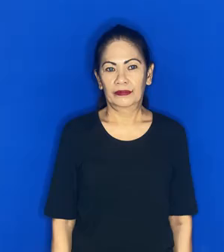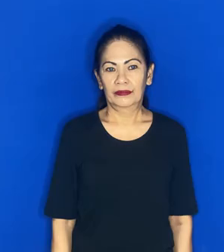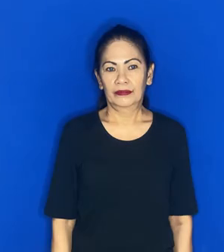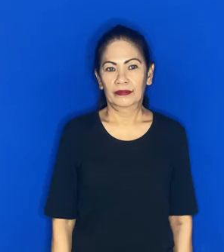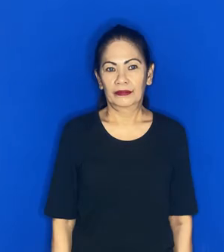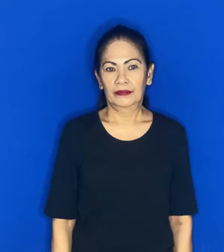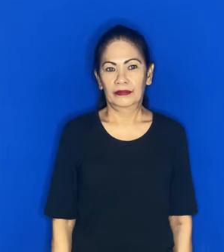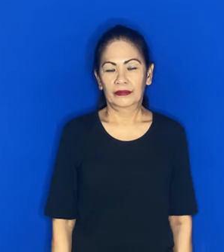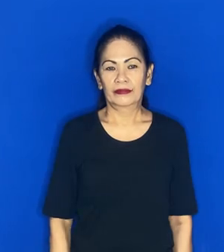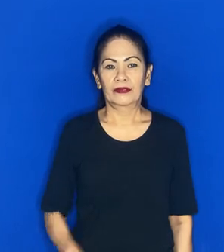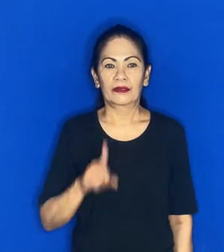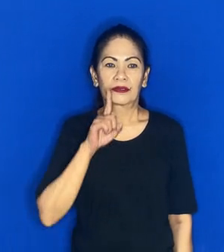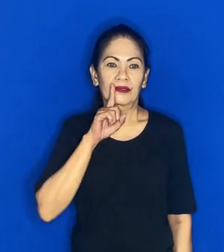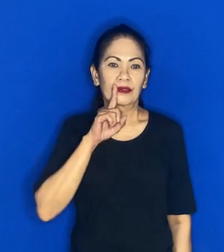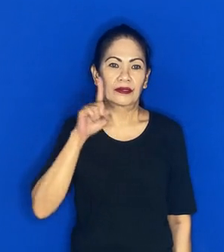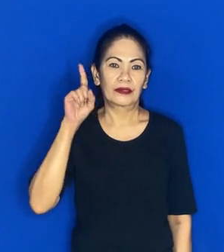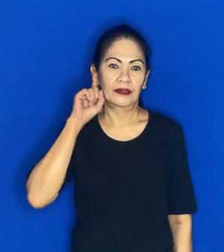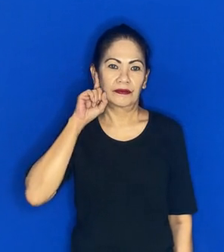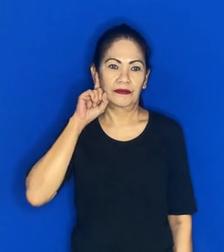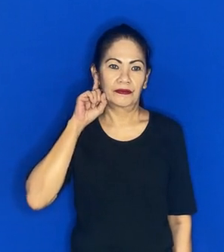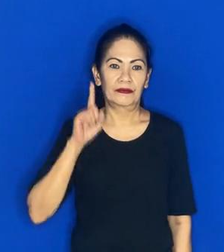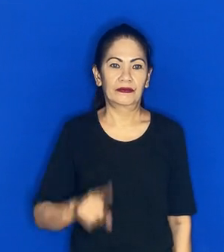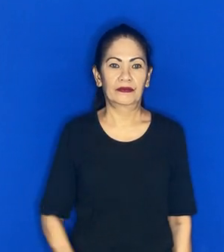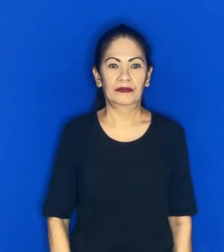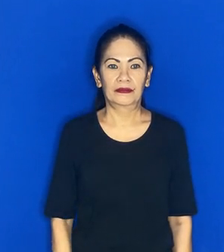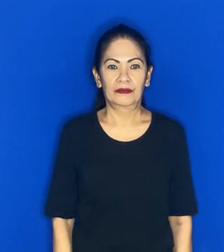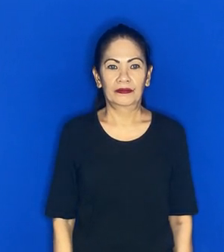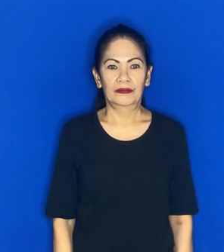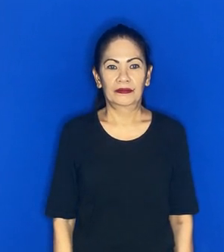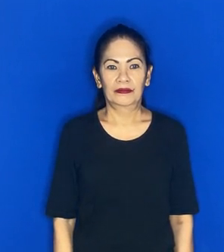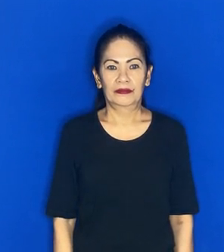deaf